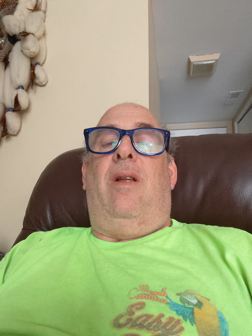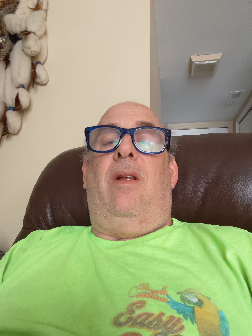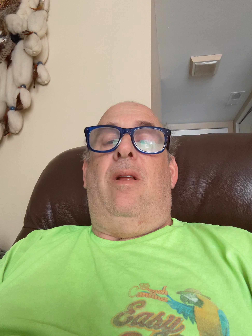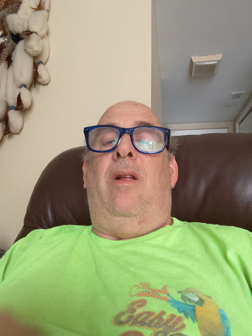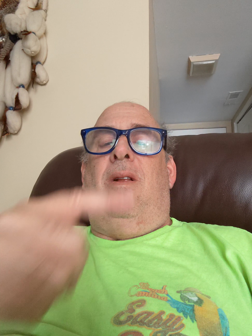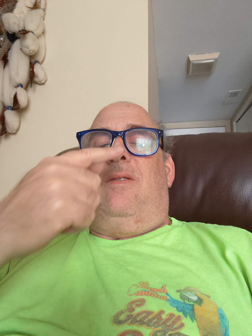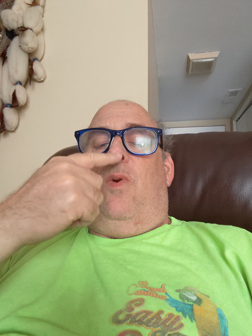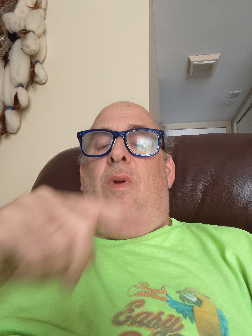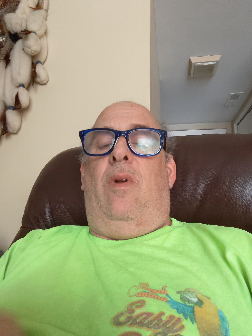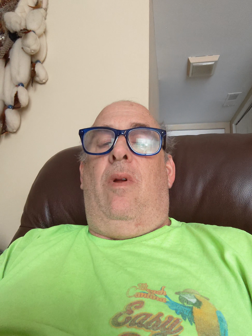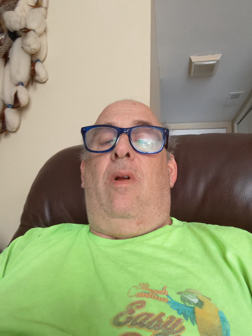nose